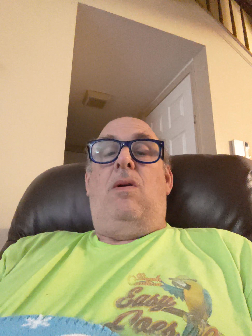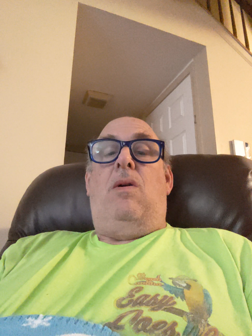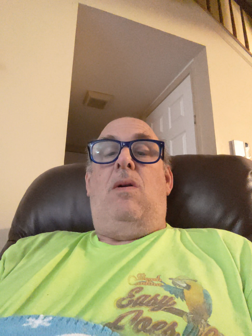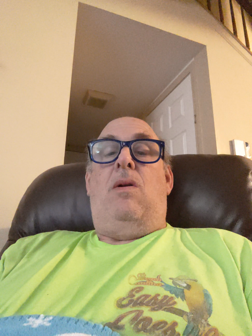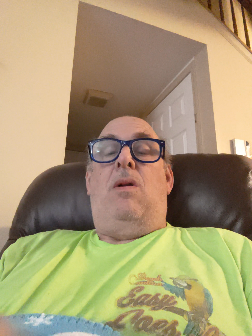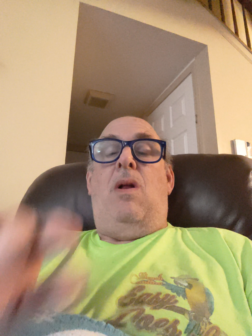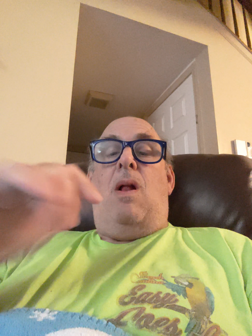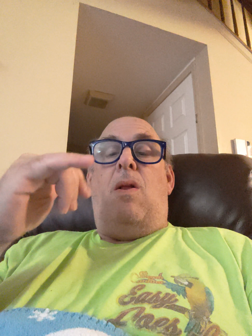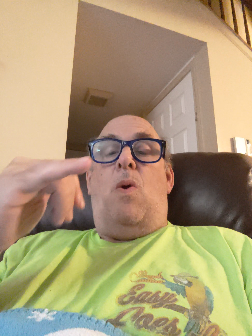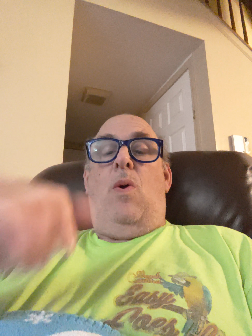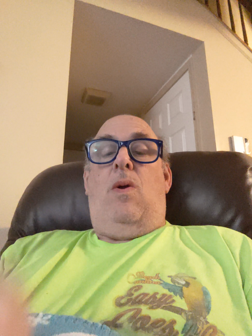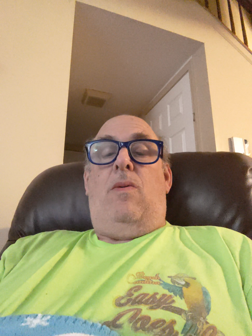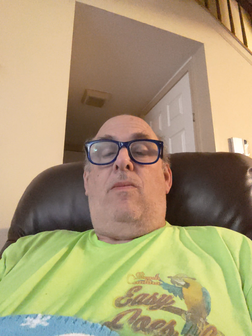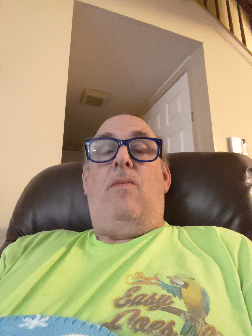yellow